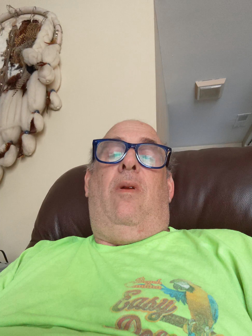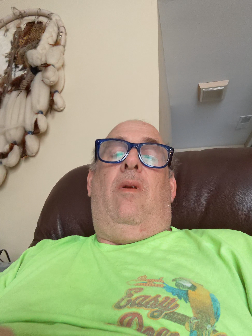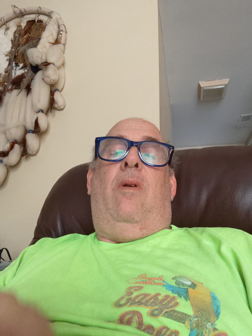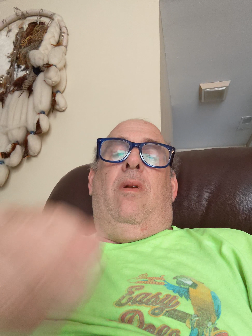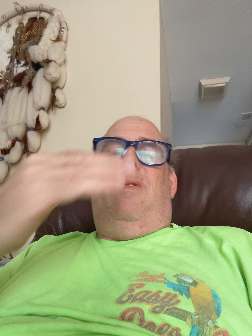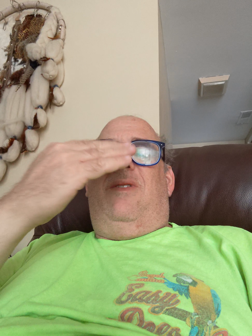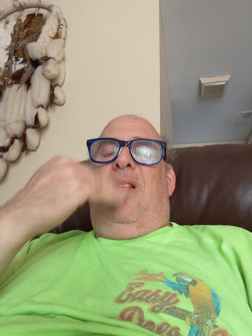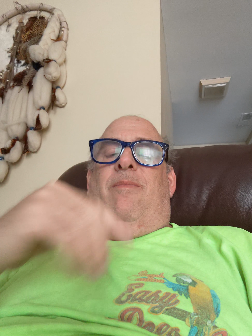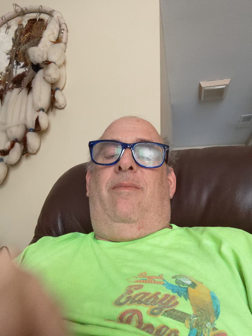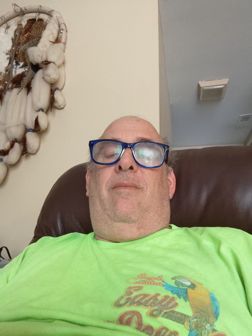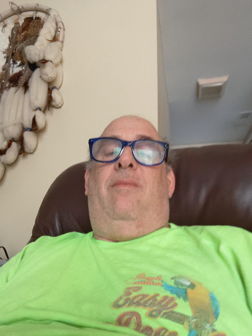sleep